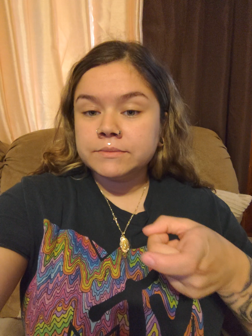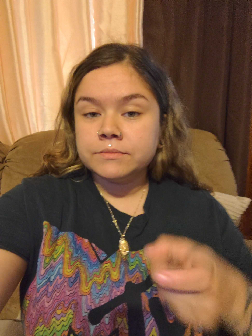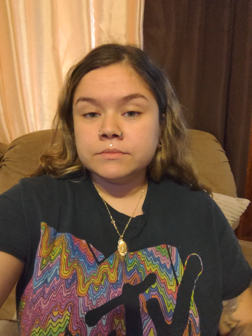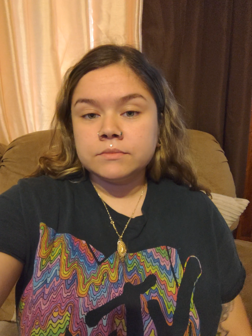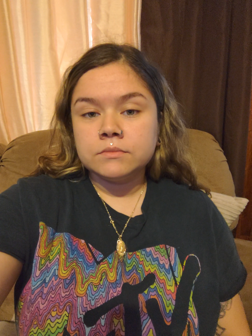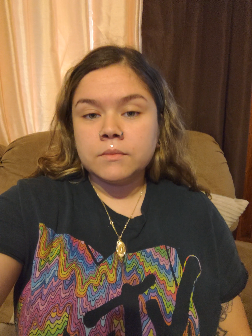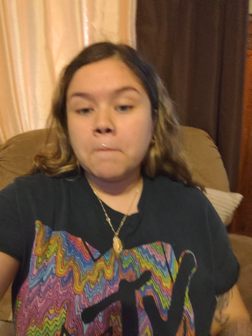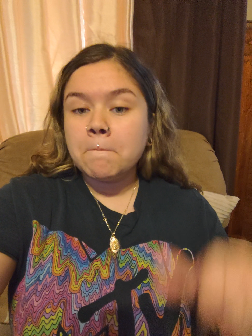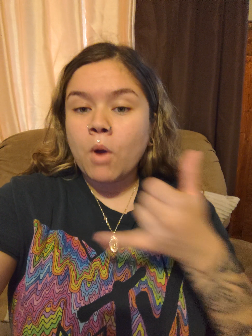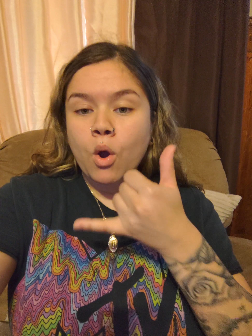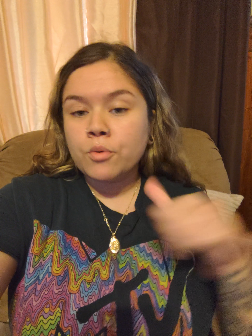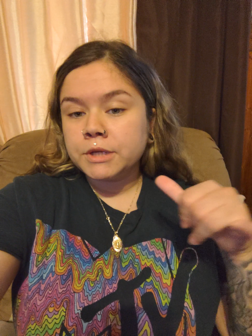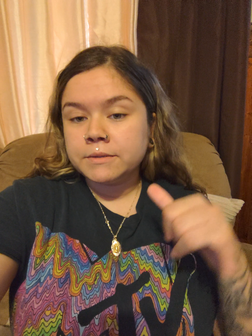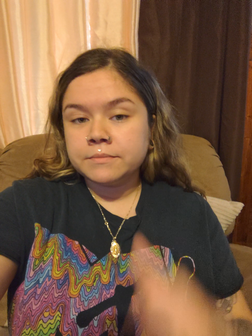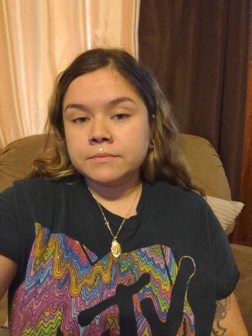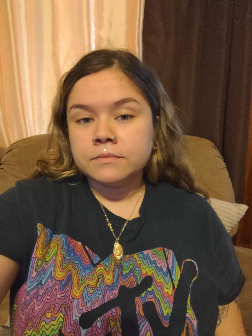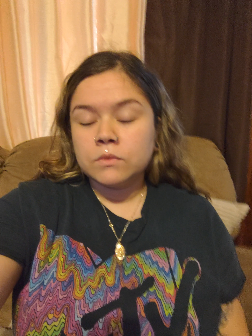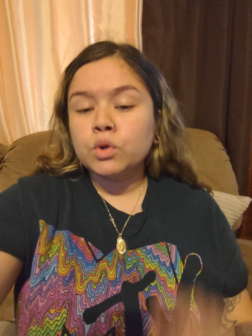party